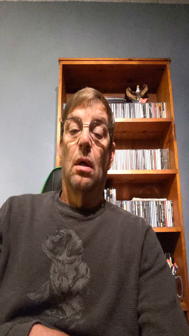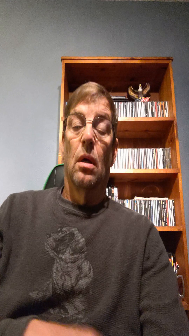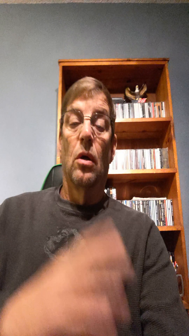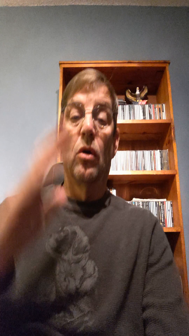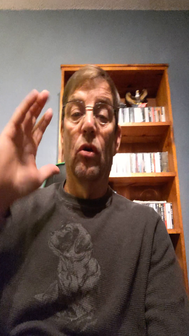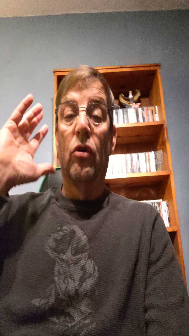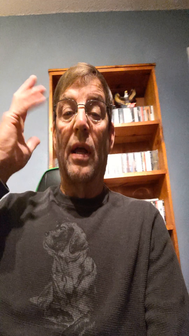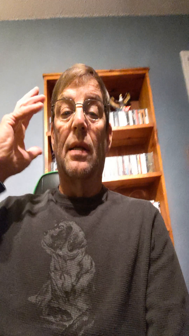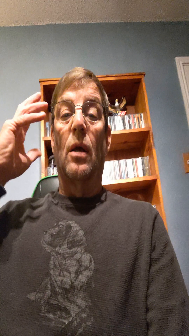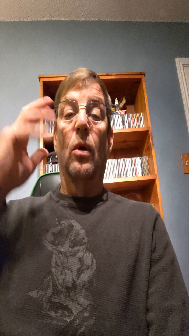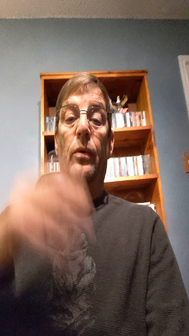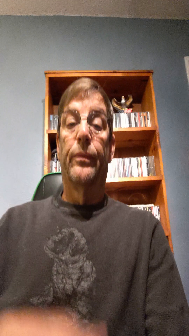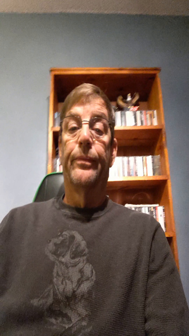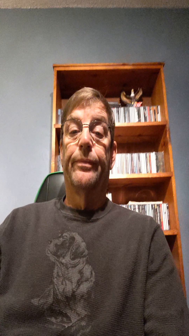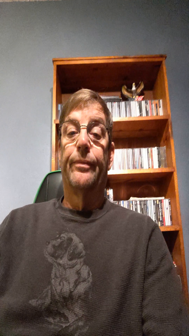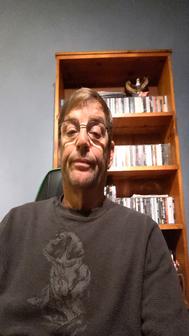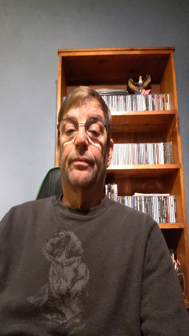radio